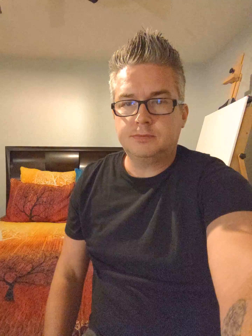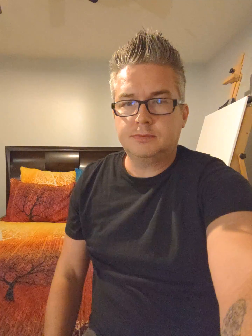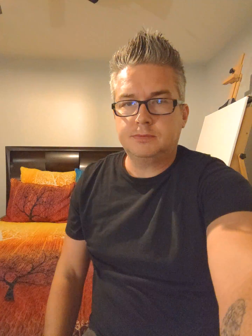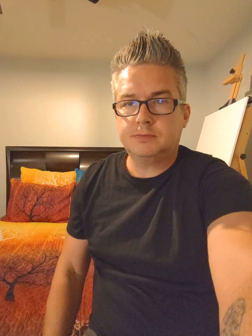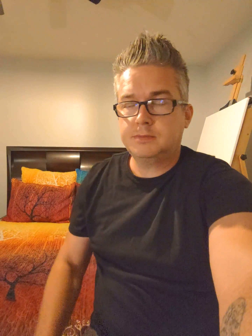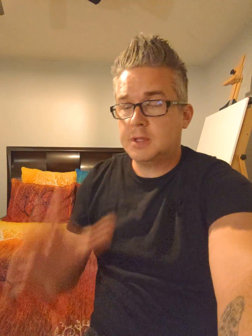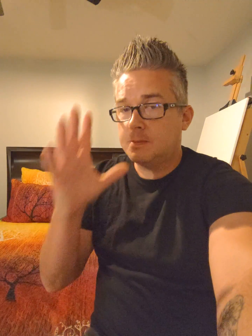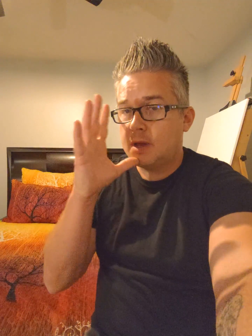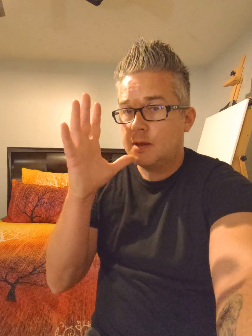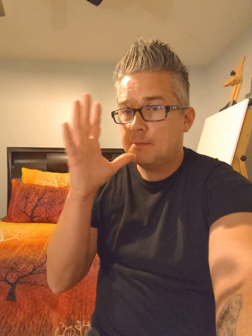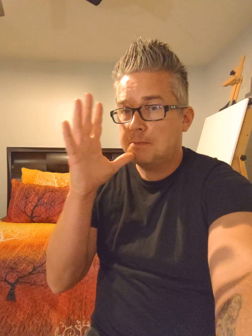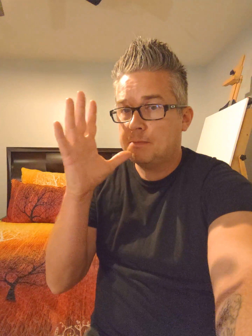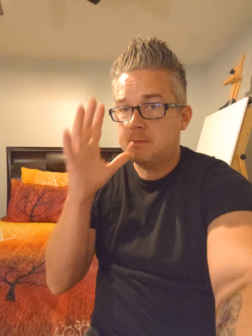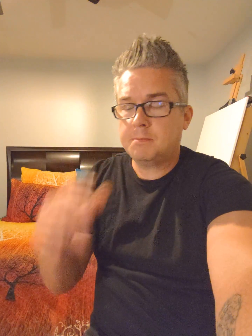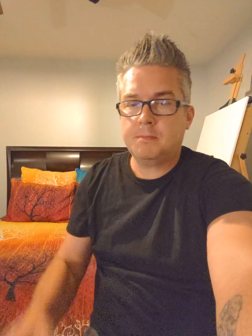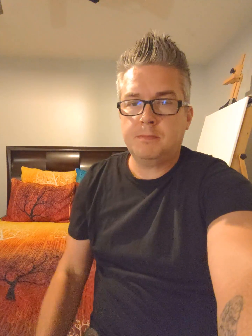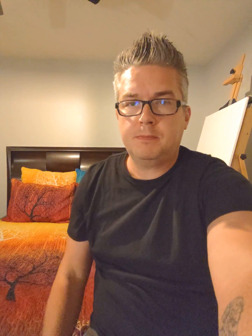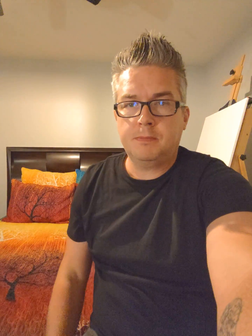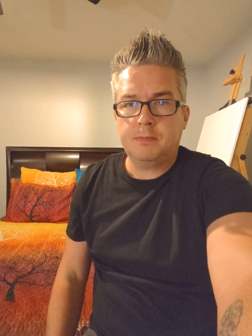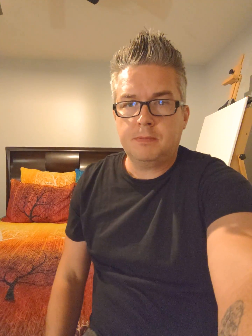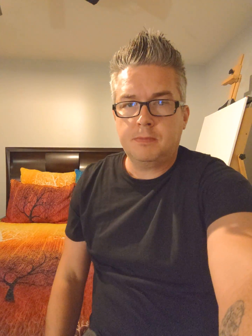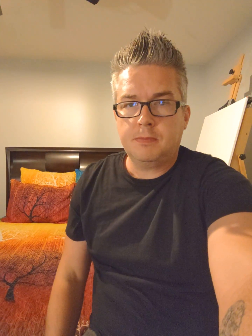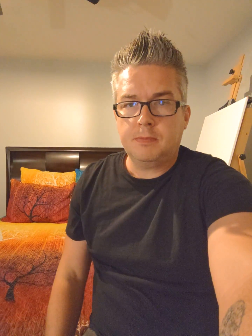mommy